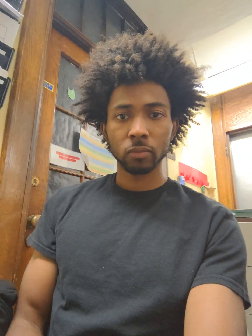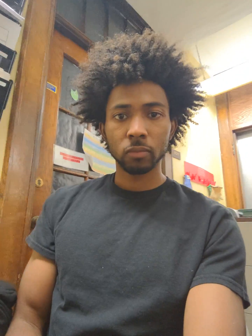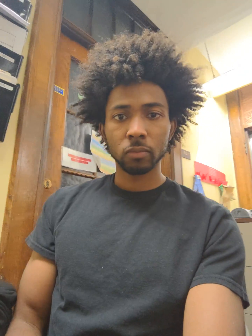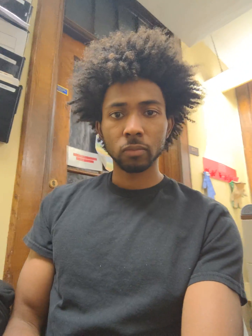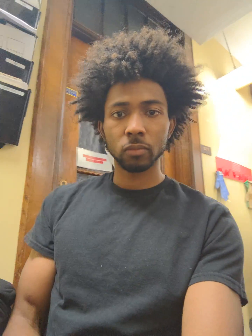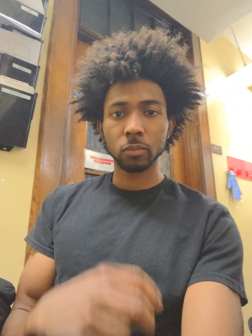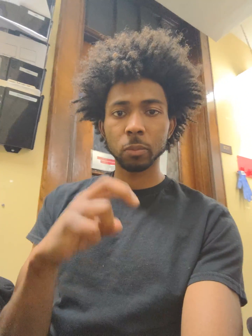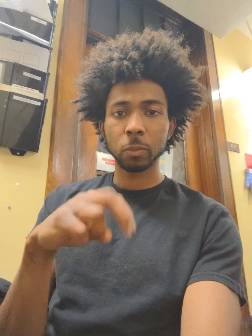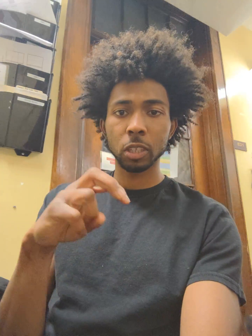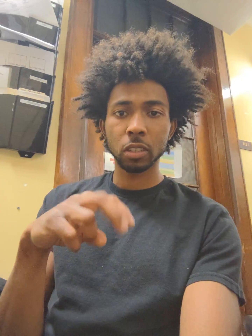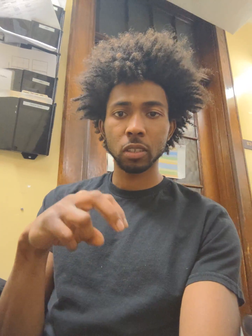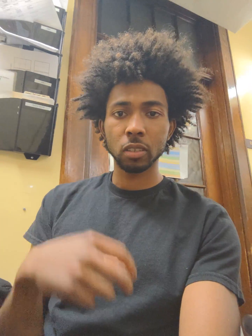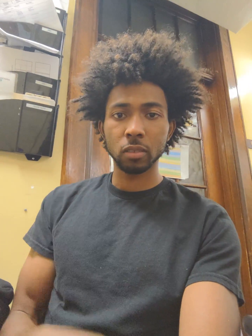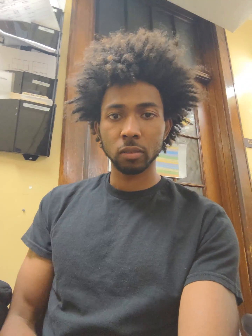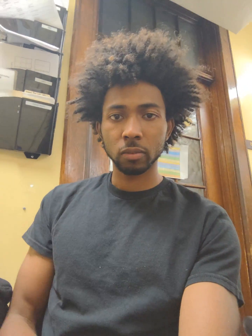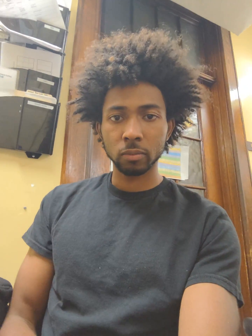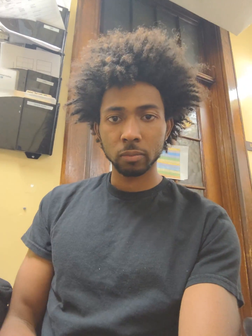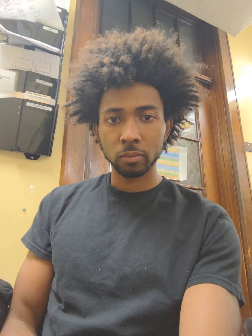potato